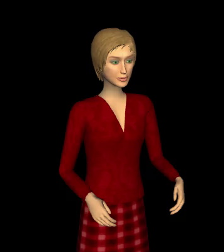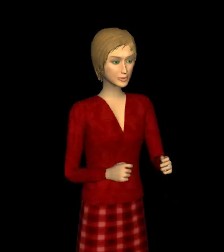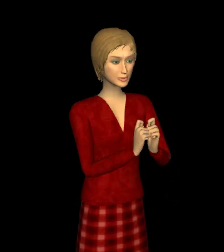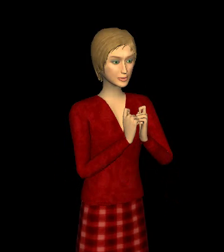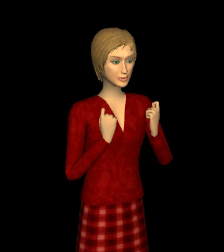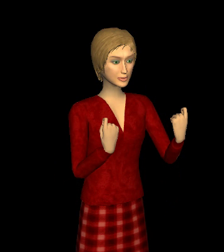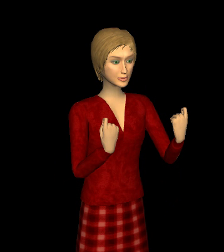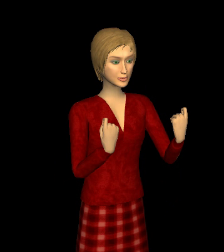صحف